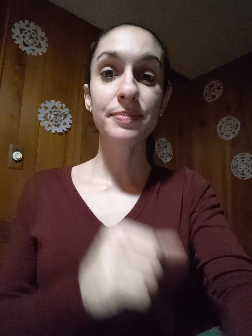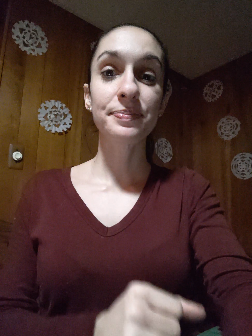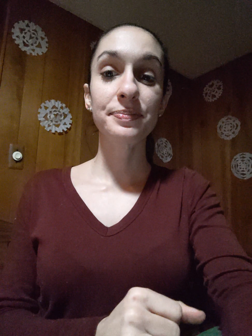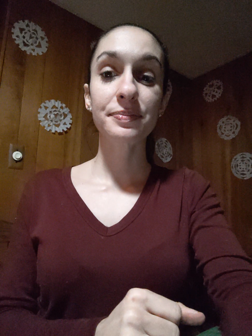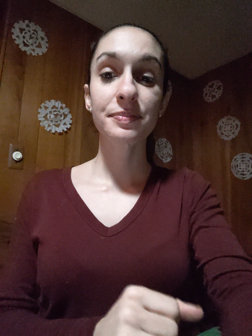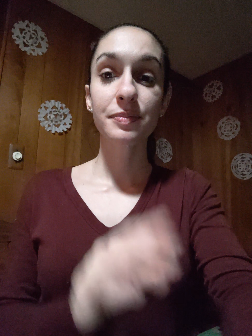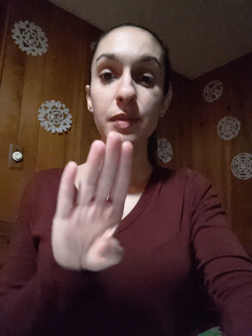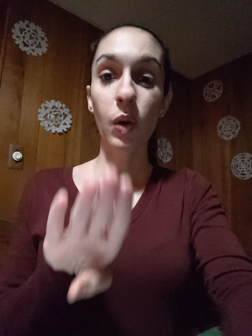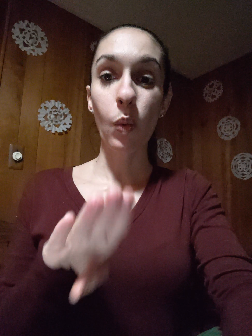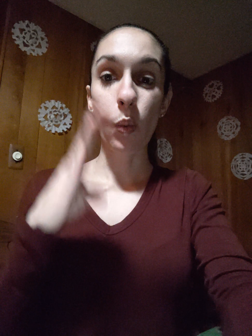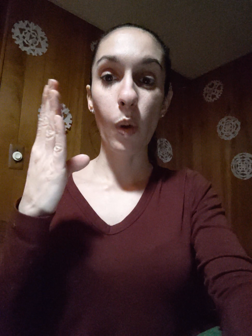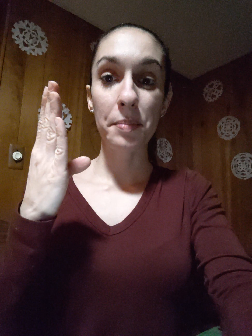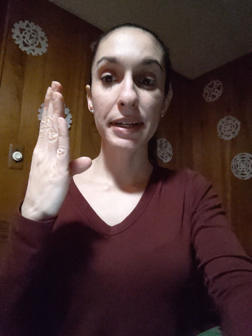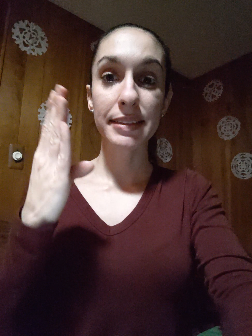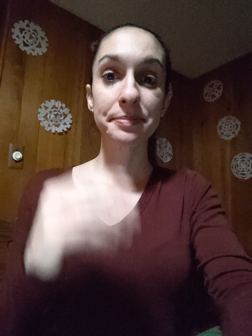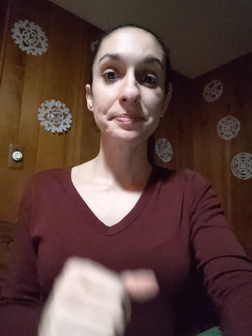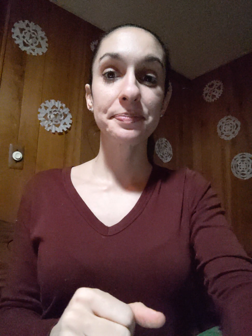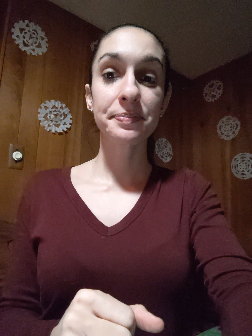open